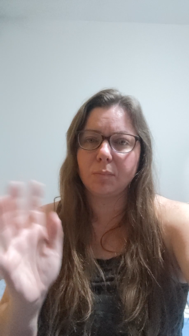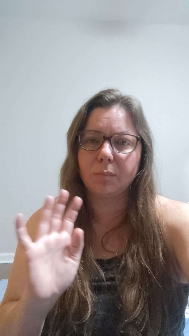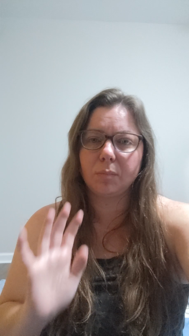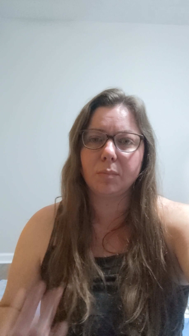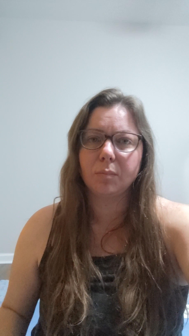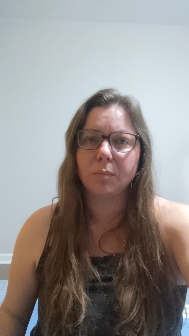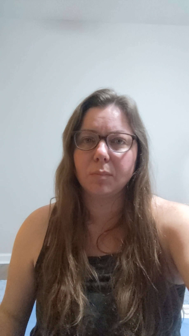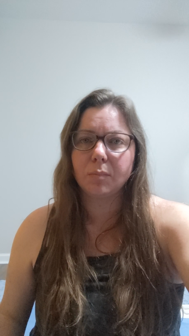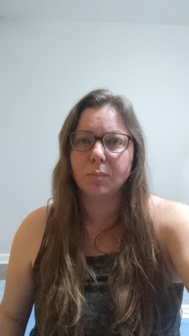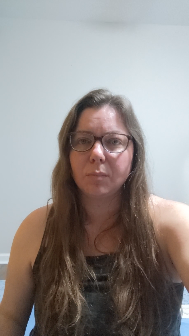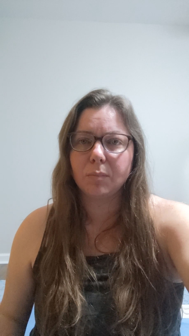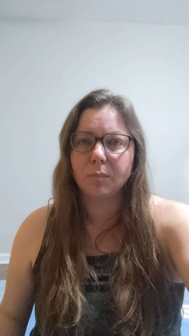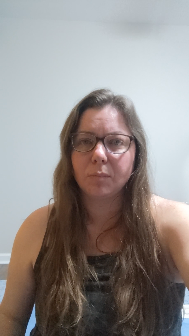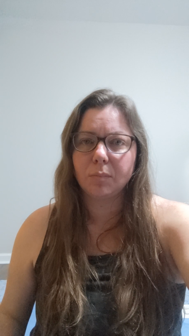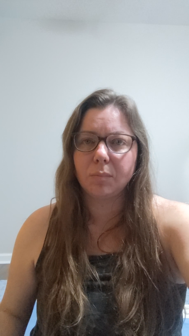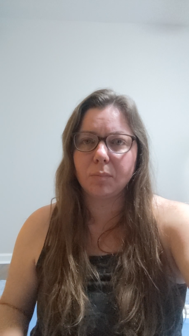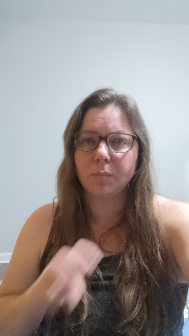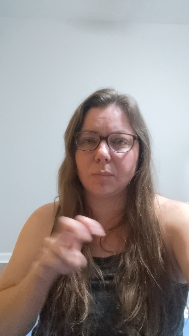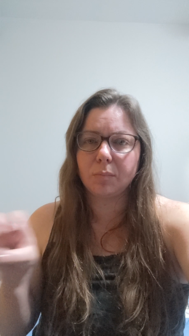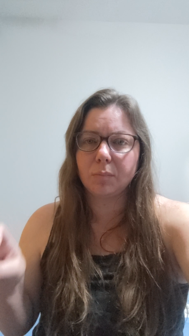bench